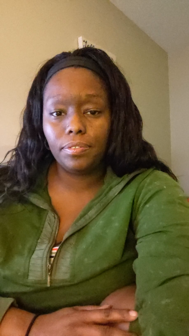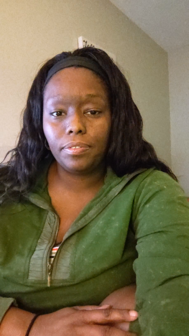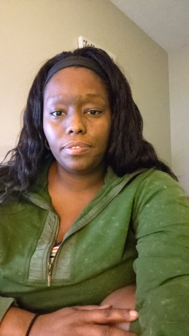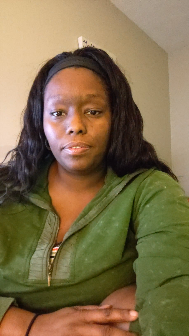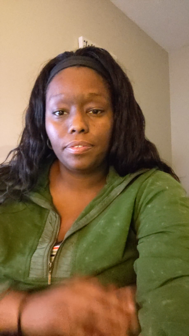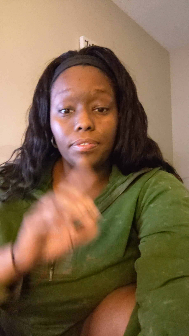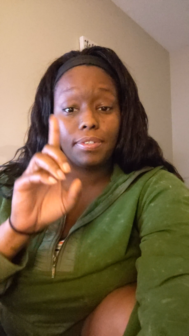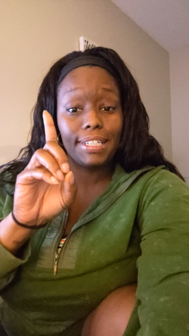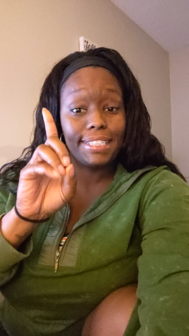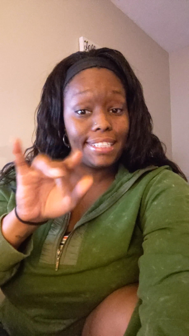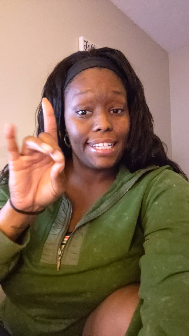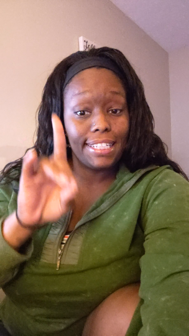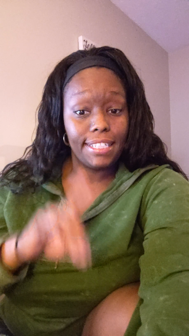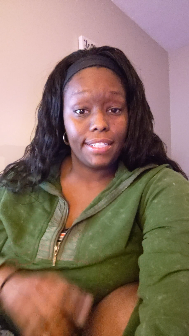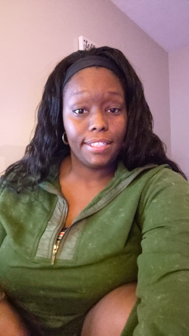did